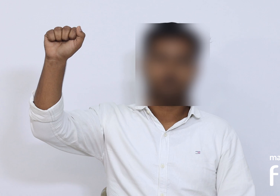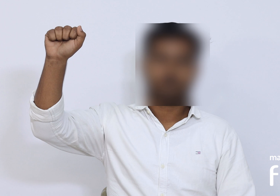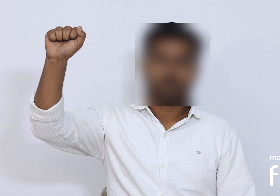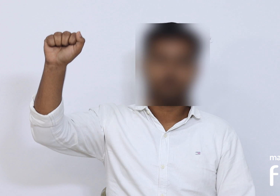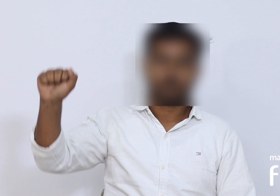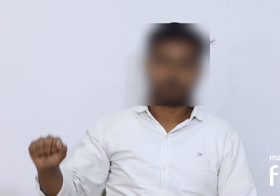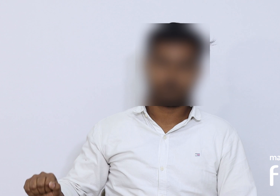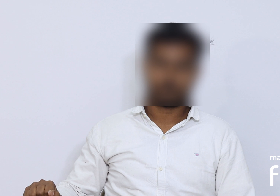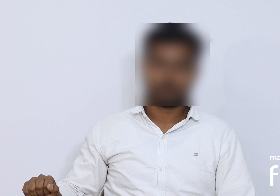آ